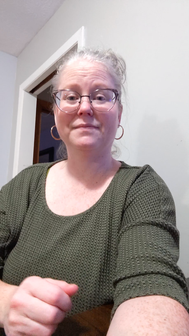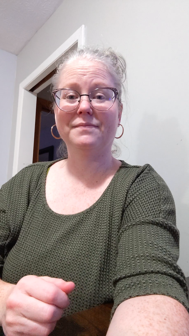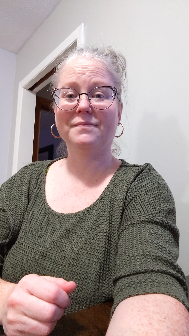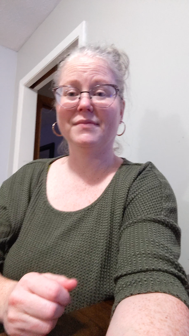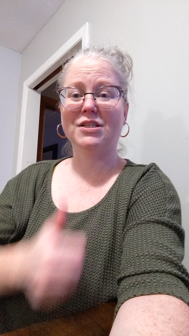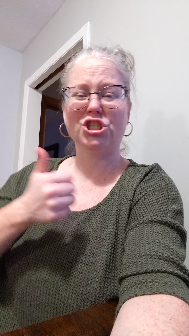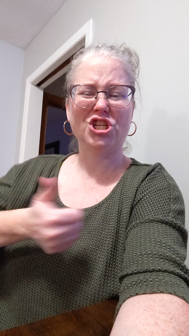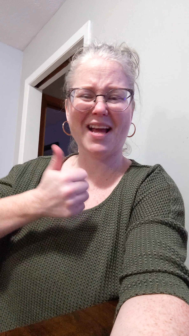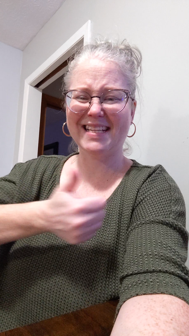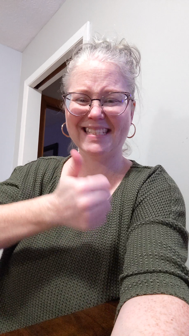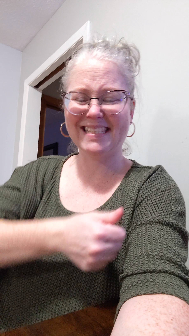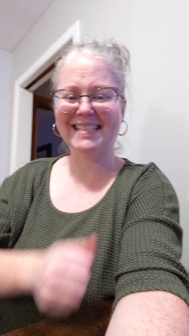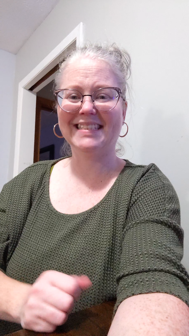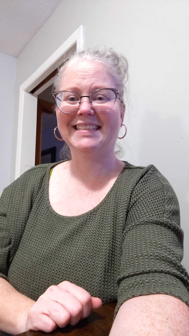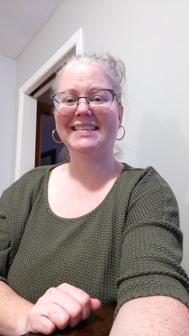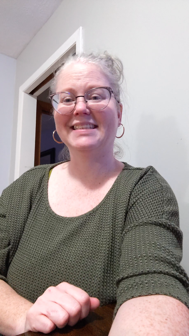chase